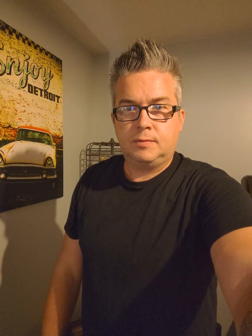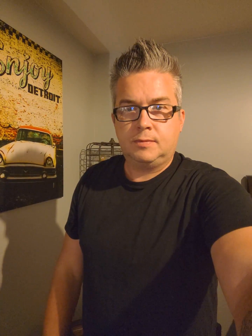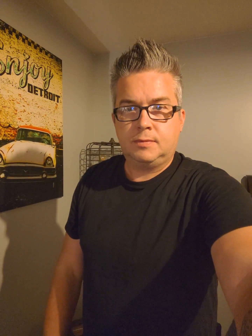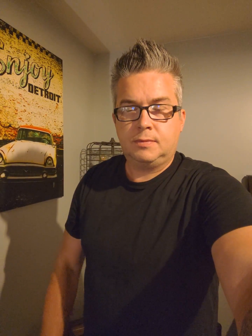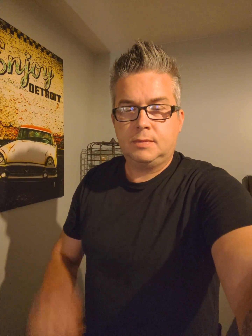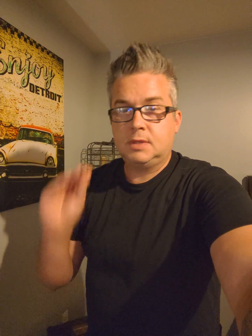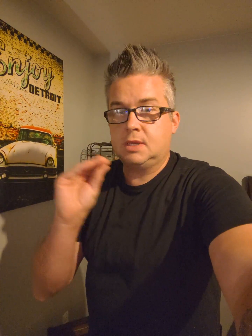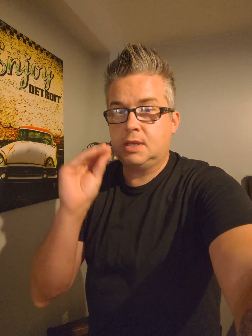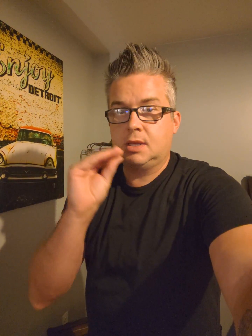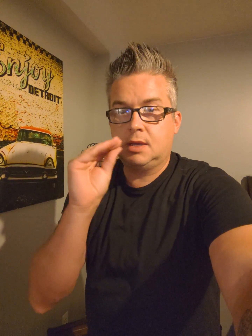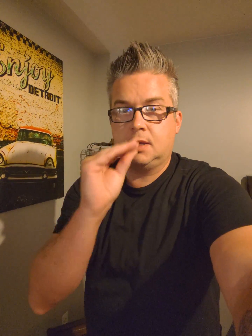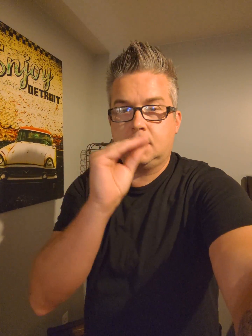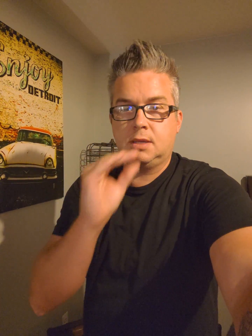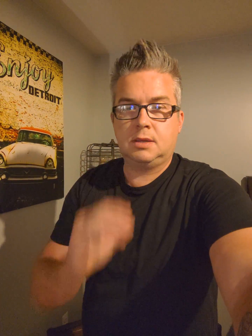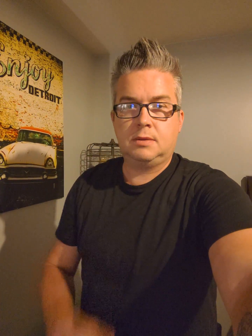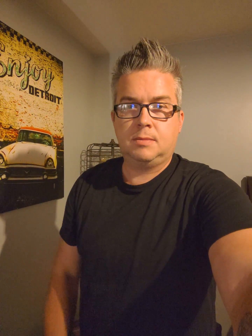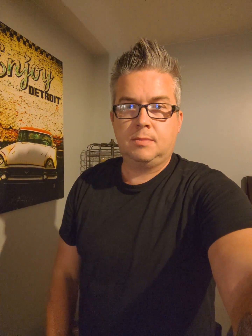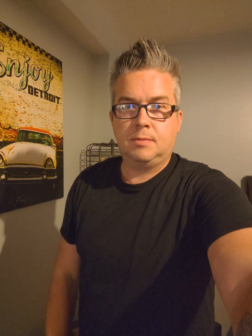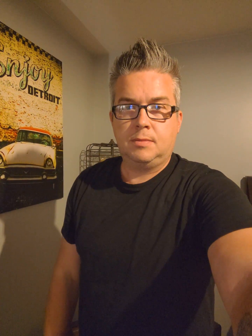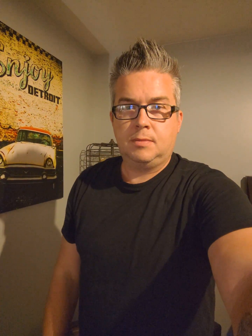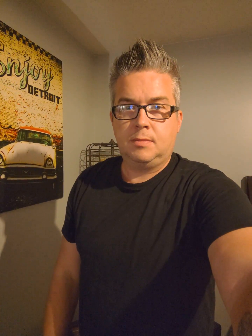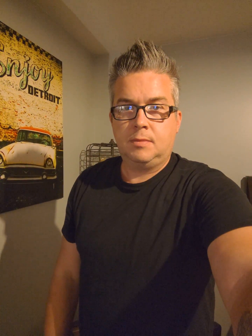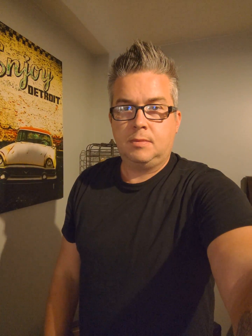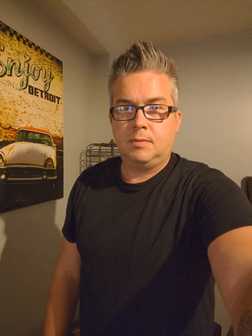dinosaur